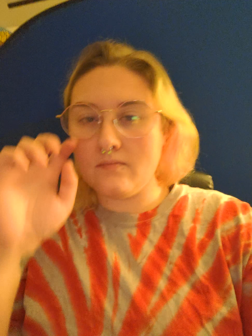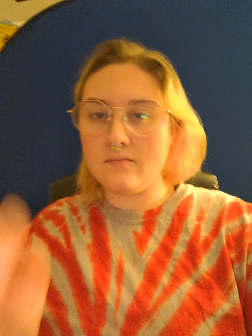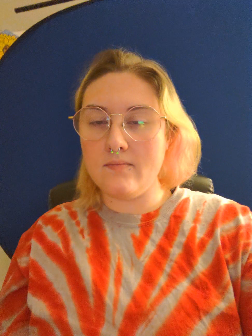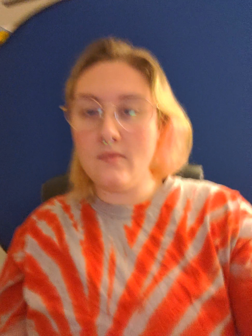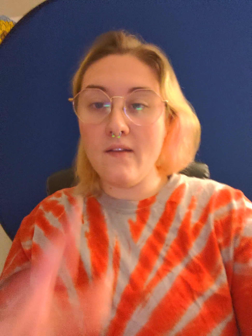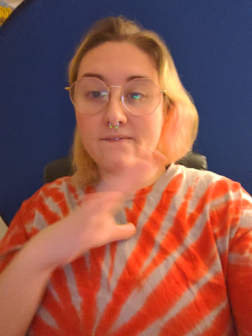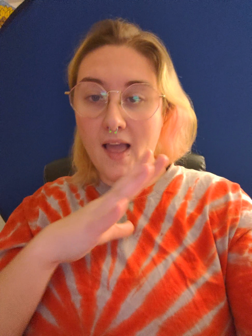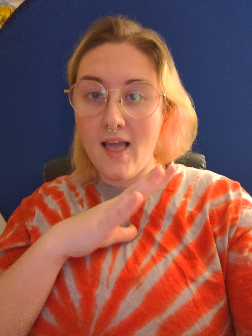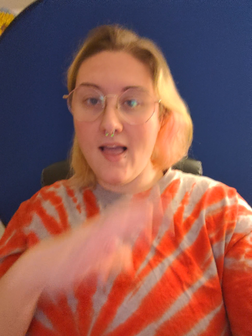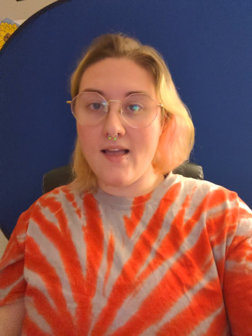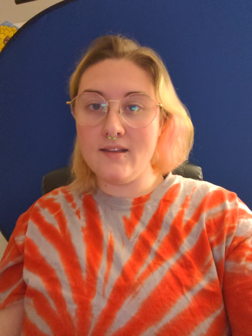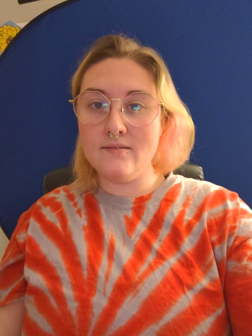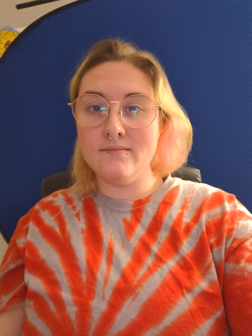fine